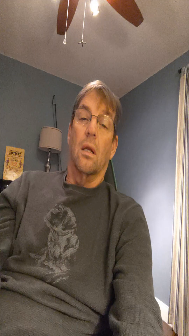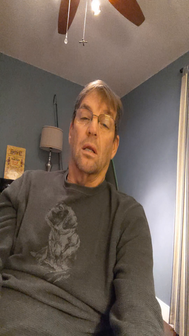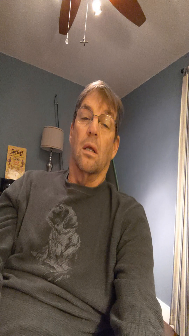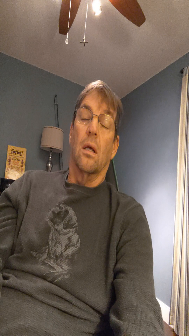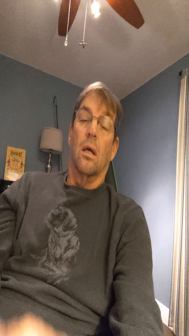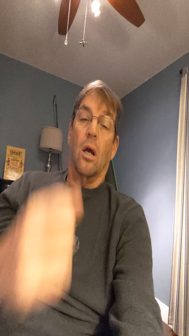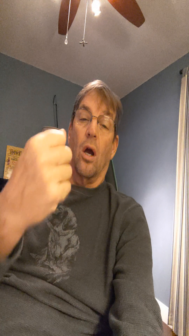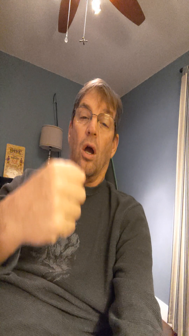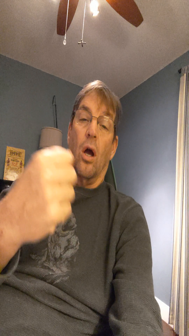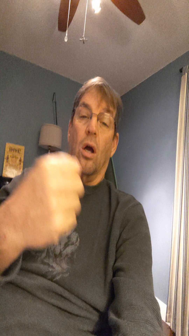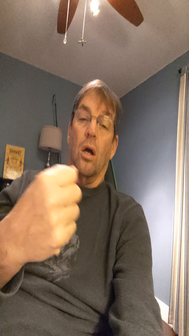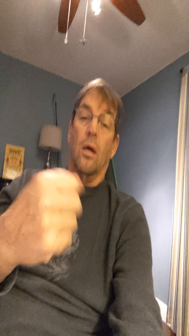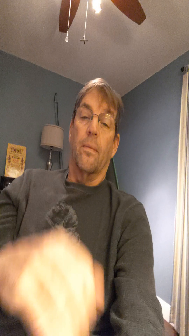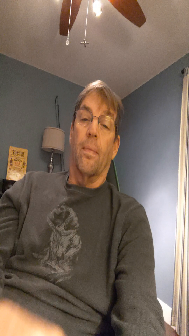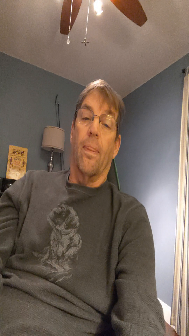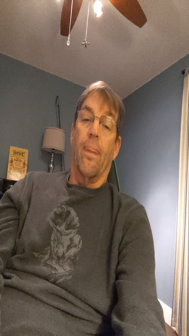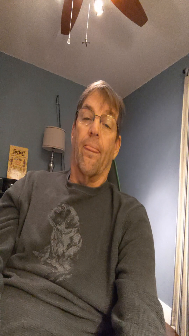car